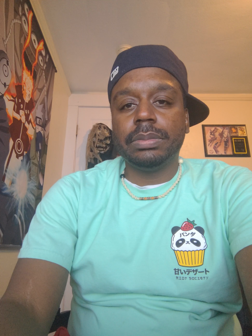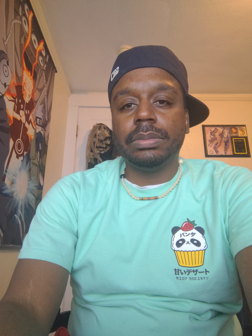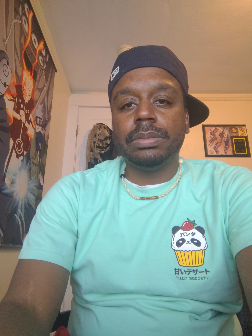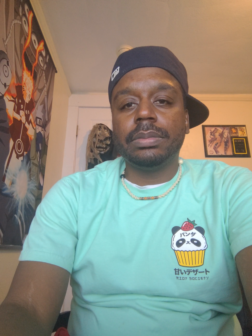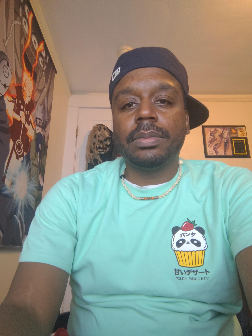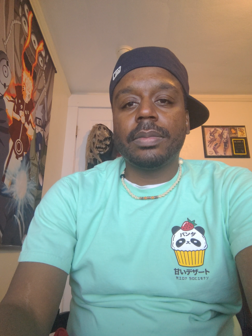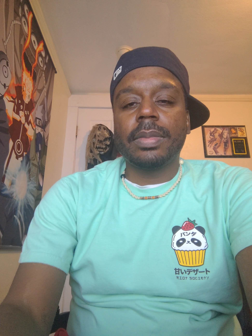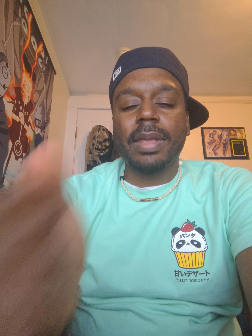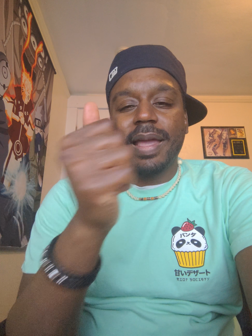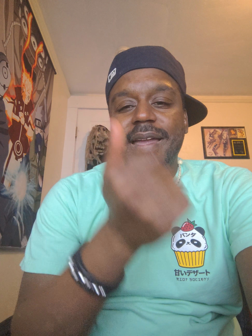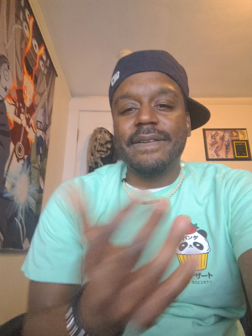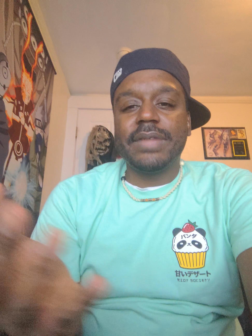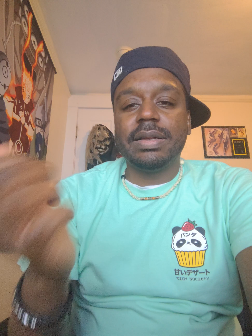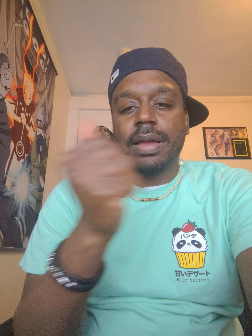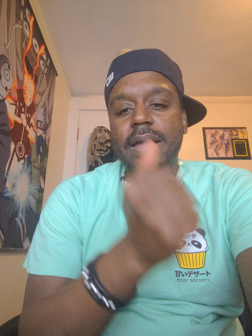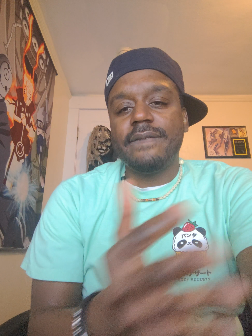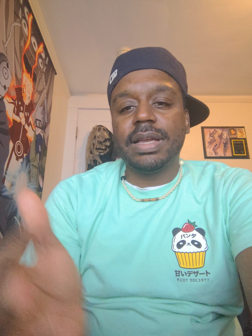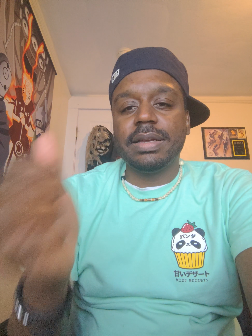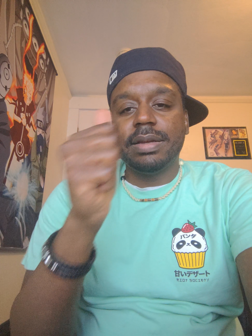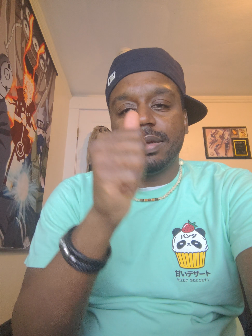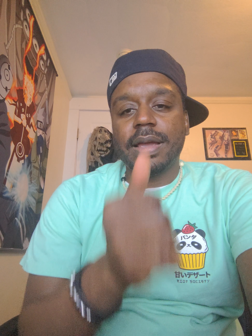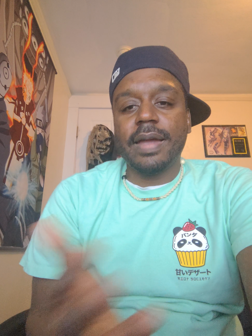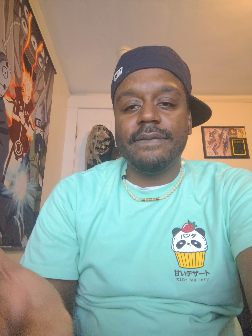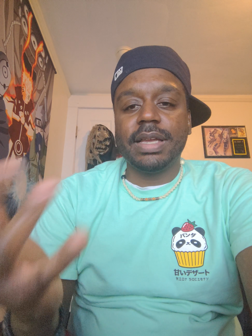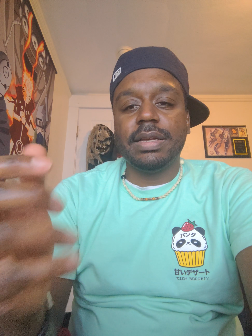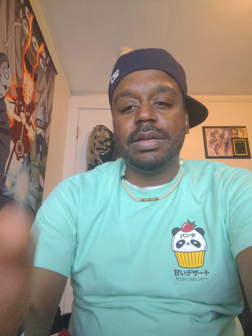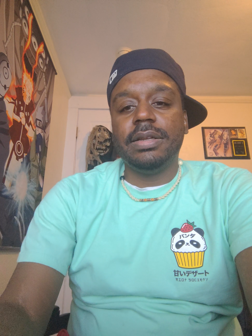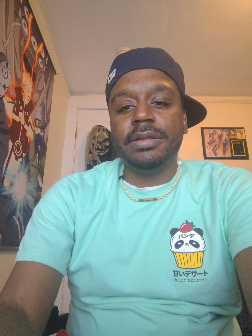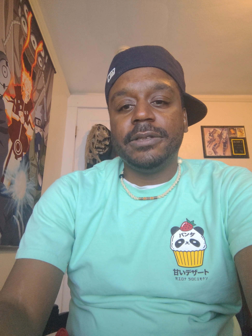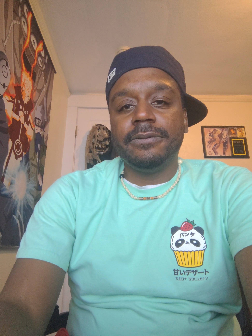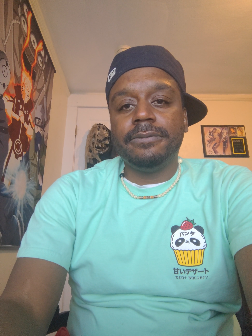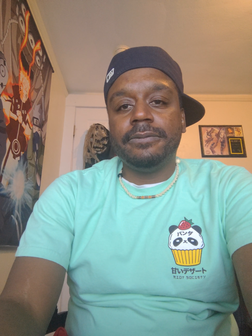every